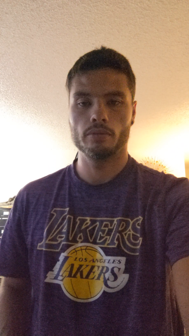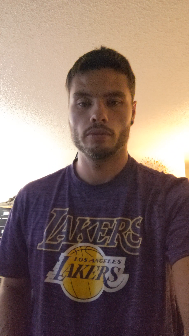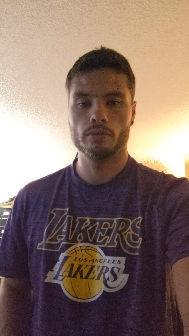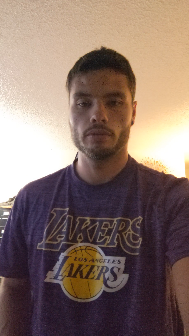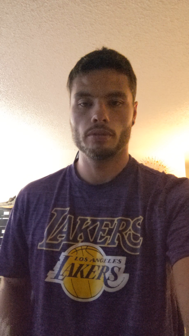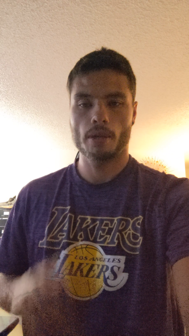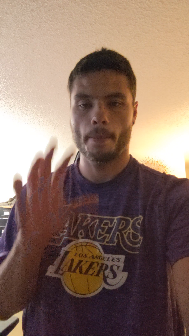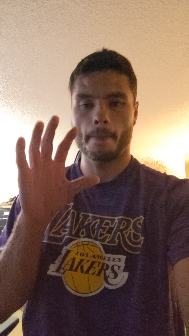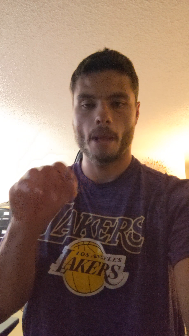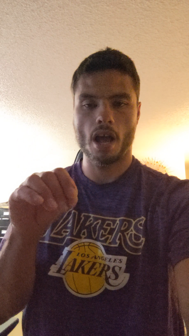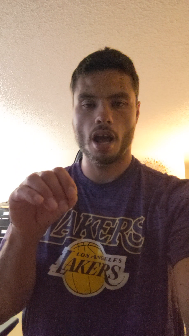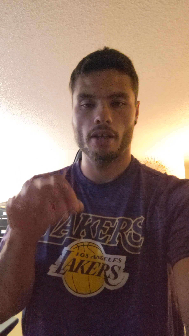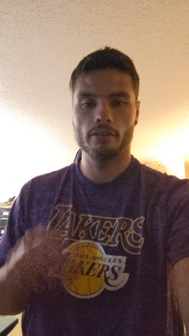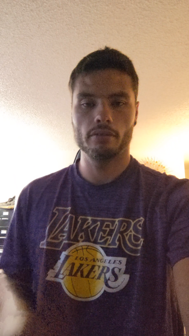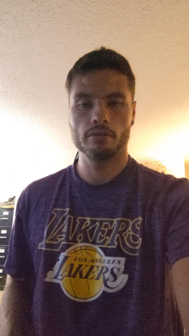bite